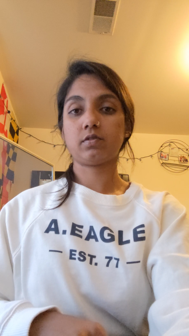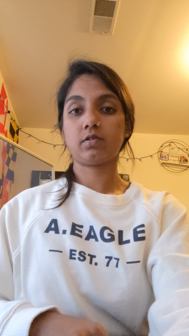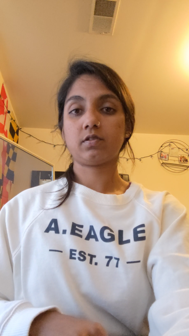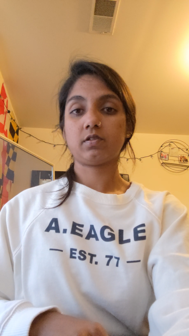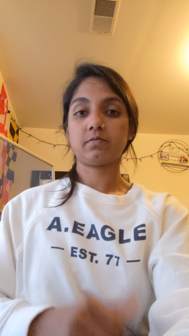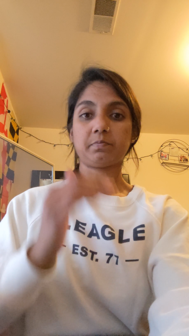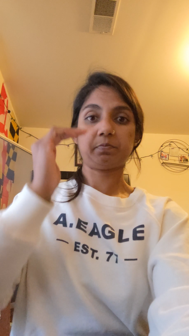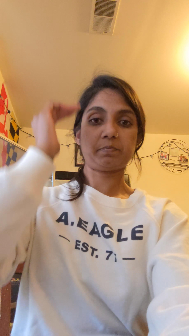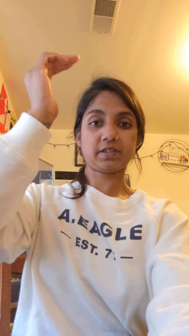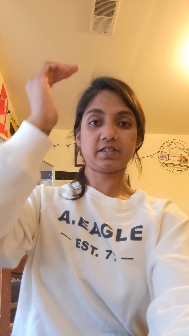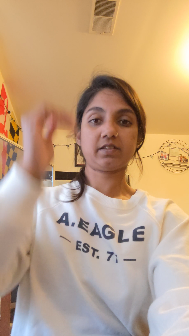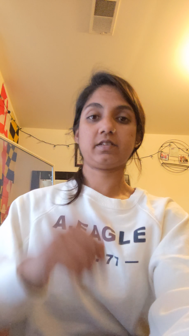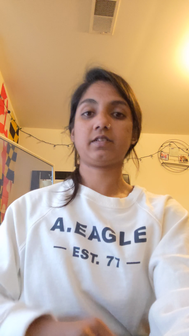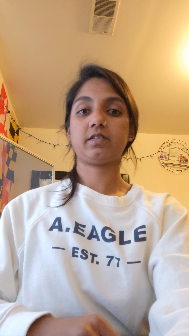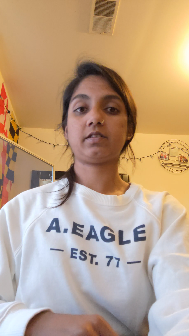big